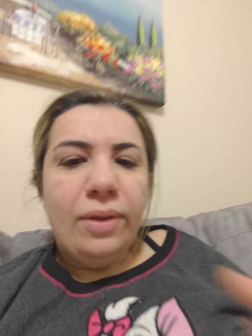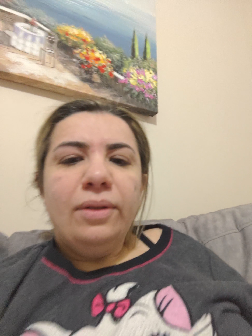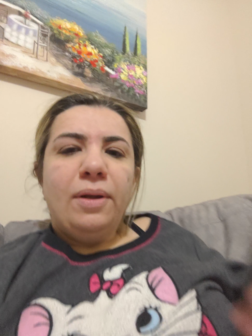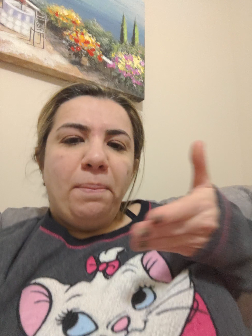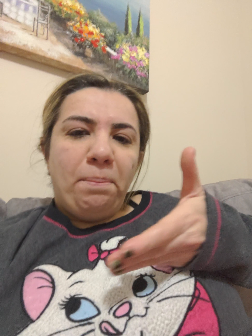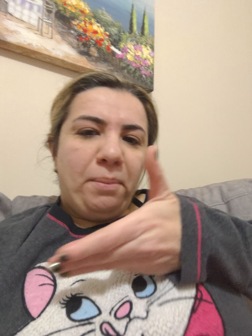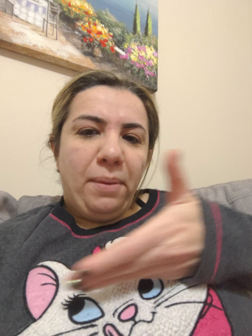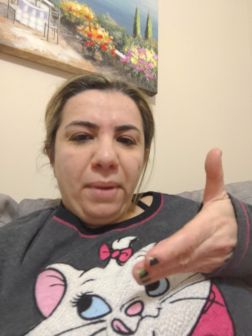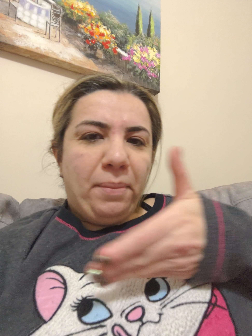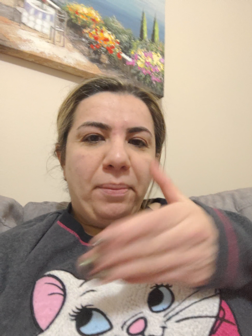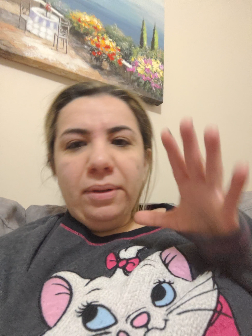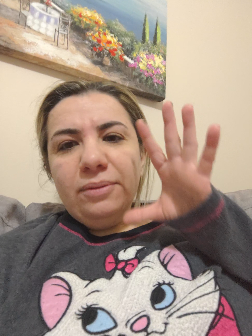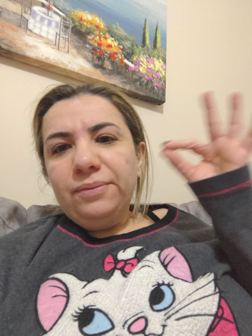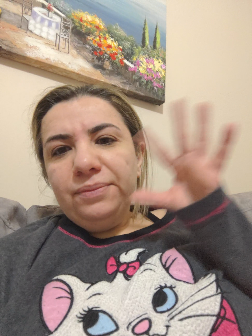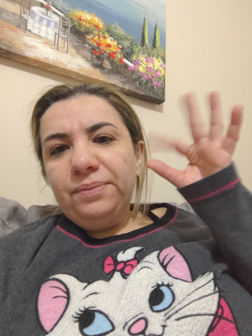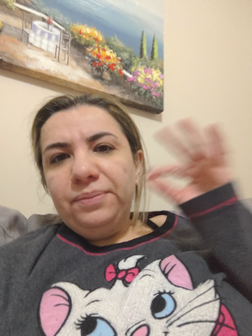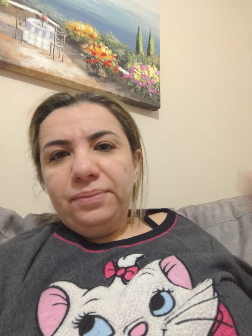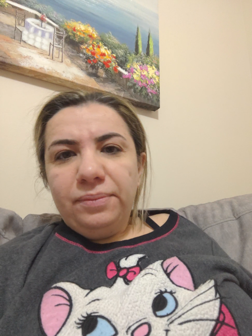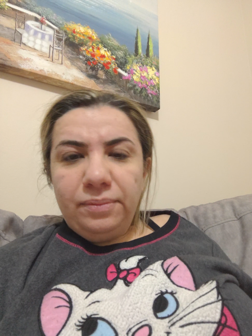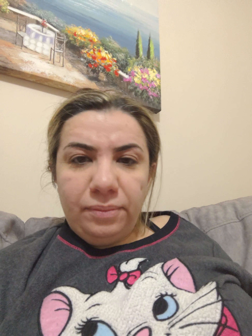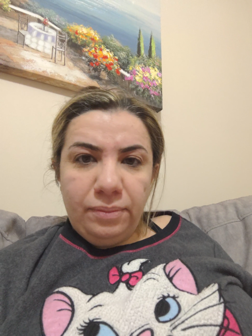kitty